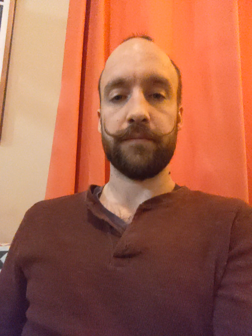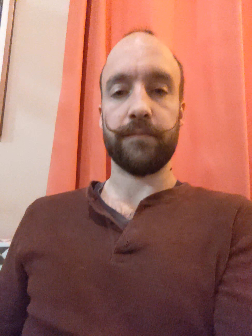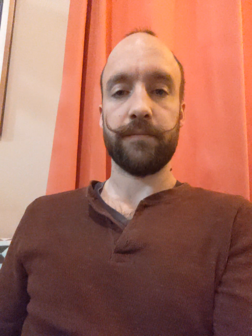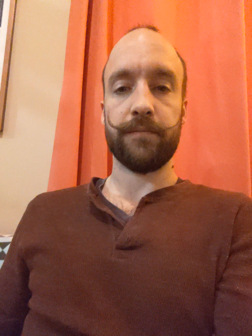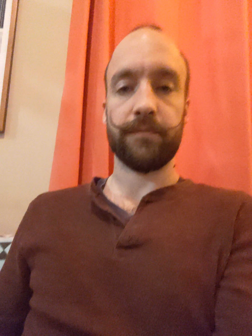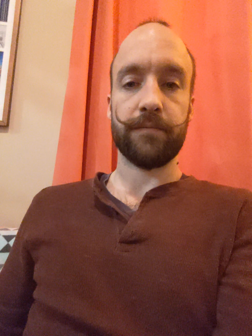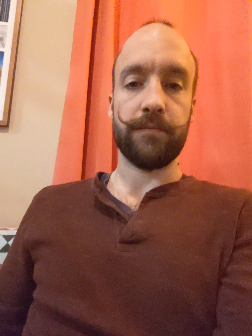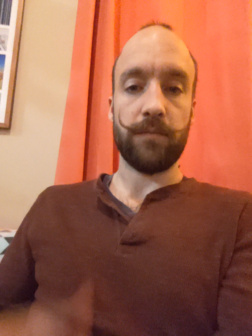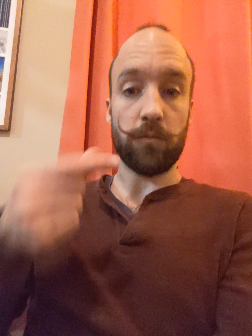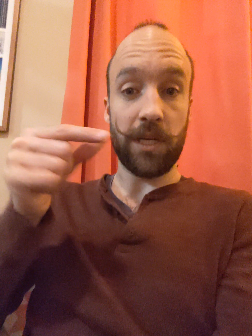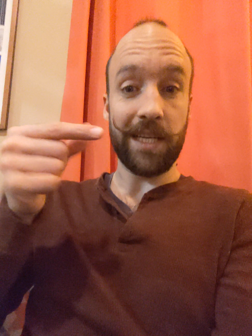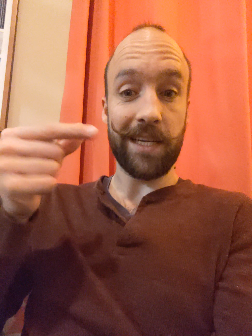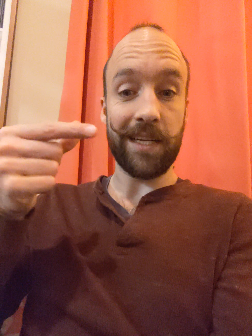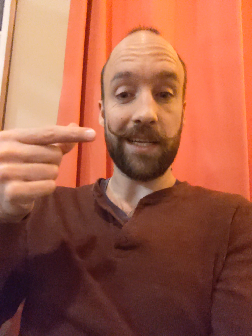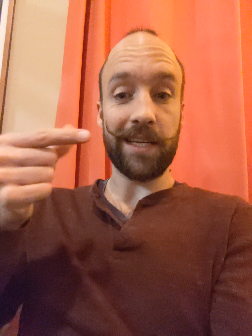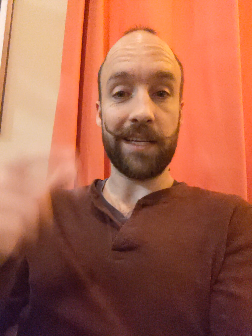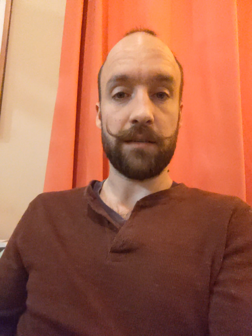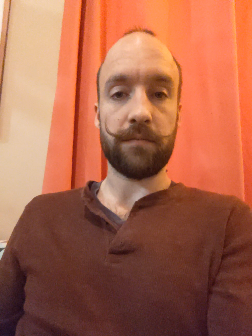green